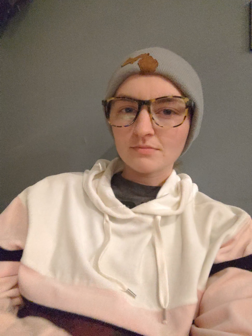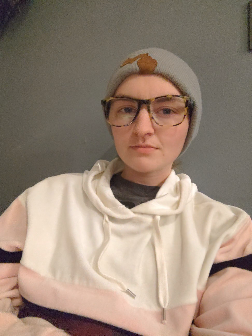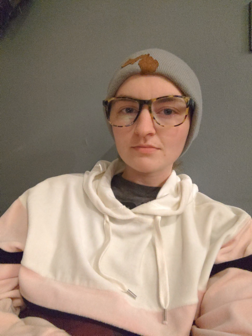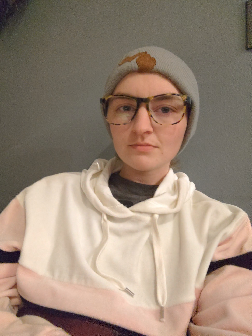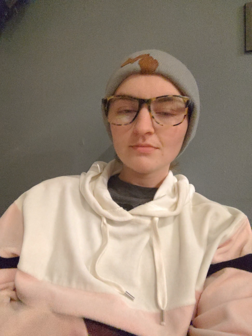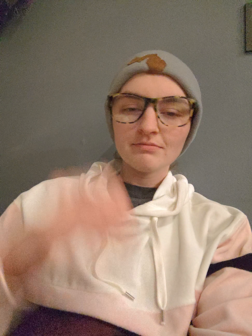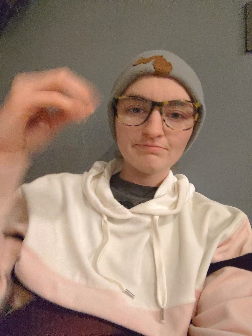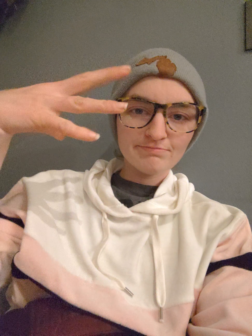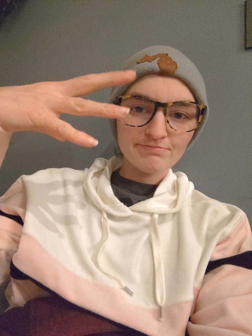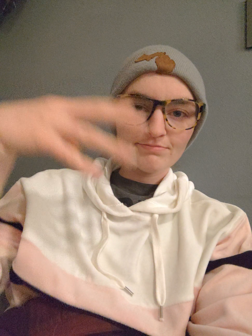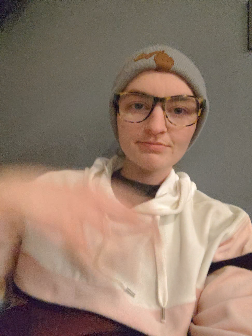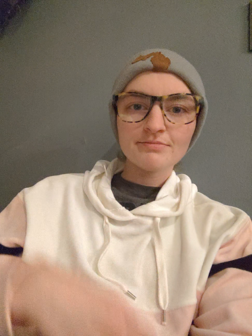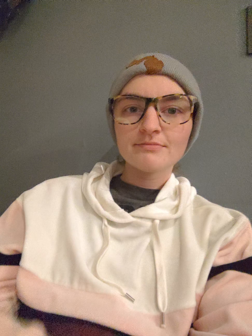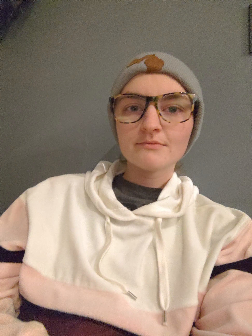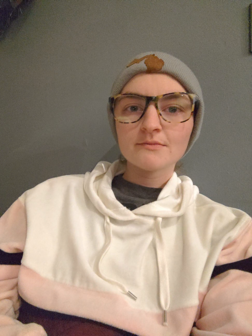lamp